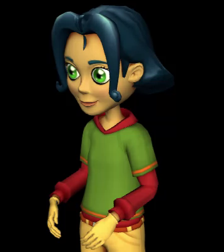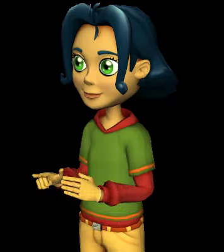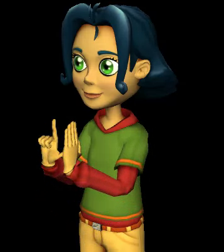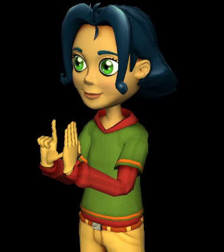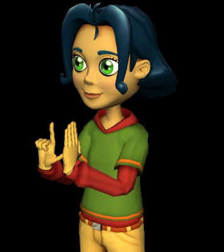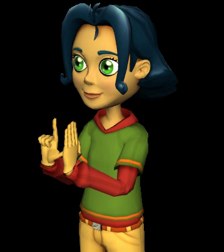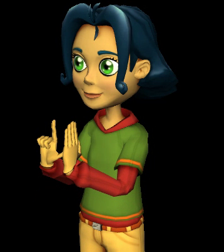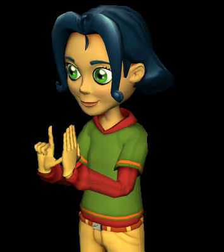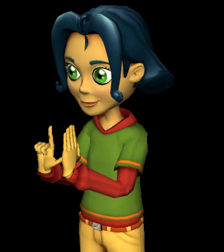قانون